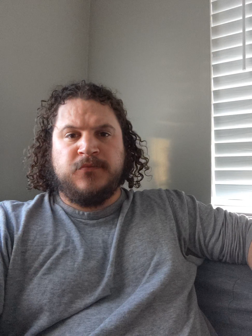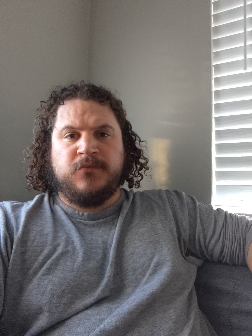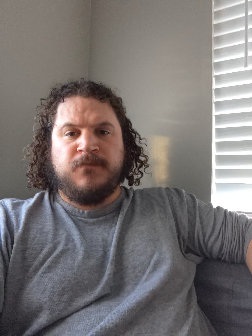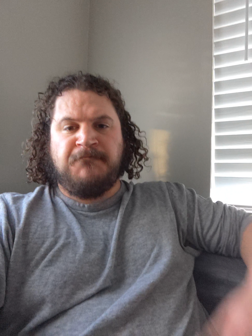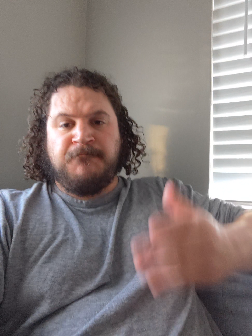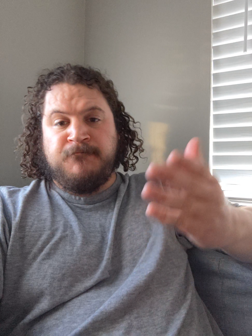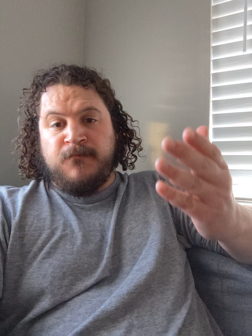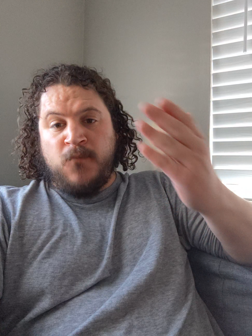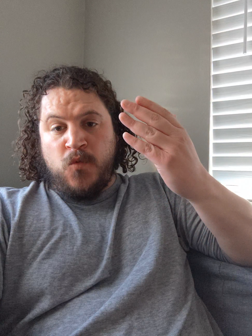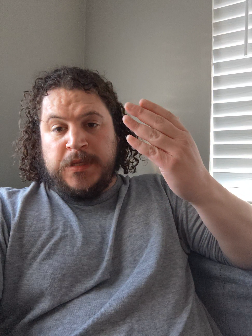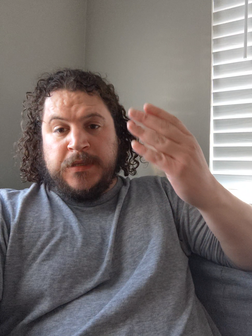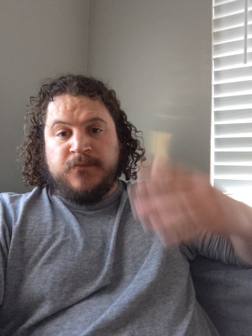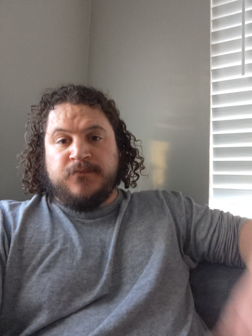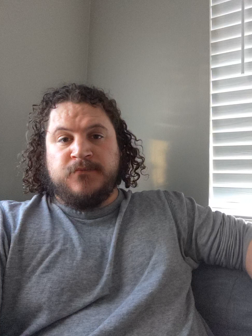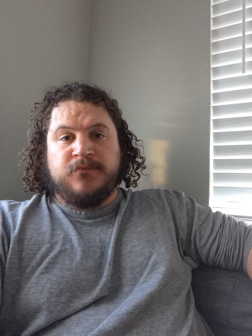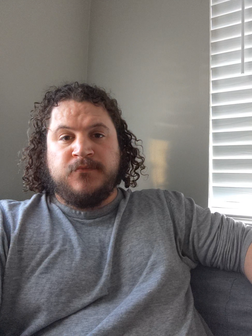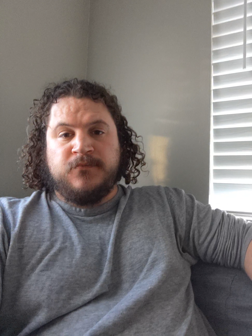morning